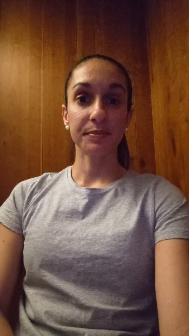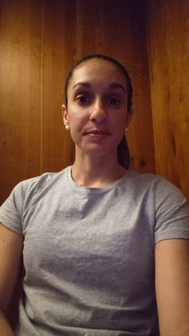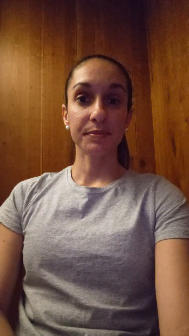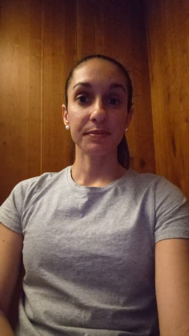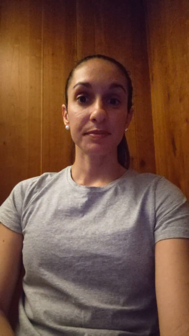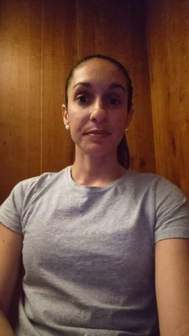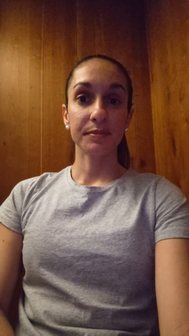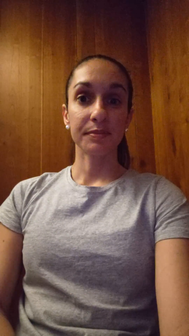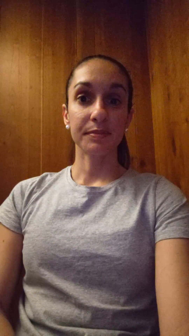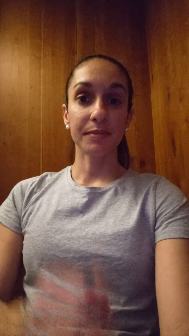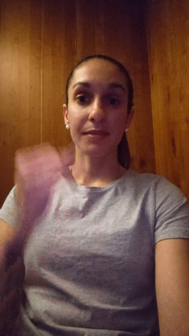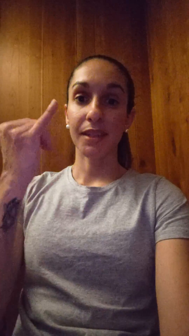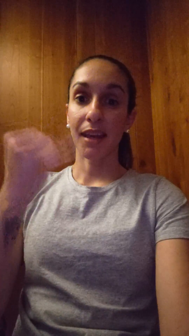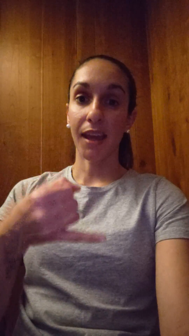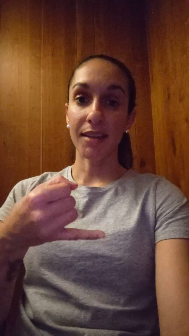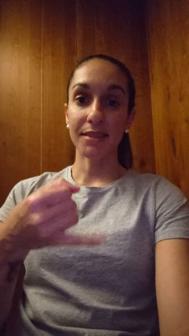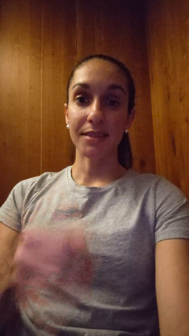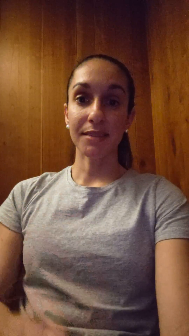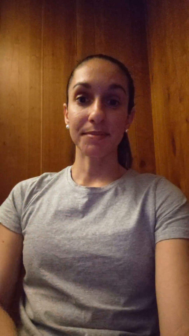last